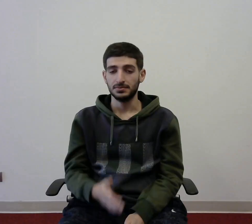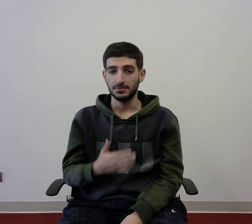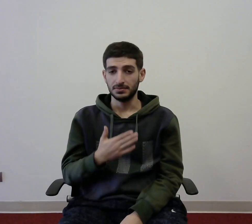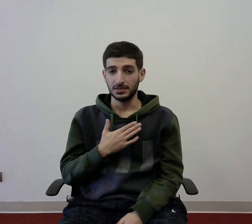mən